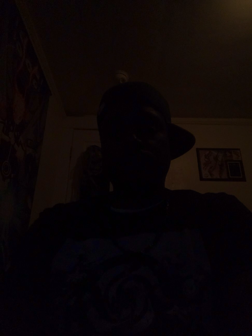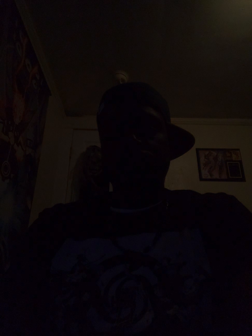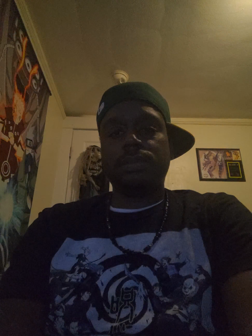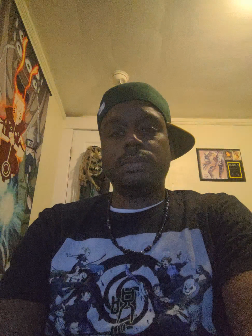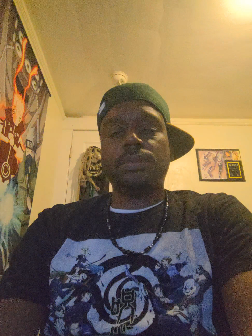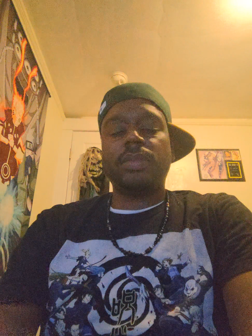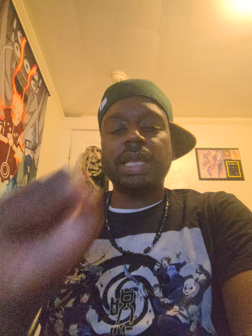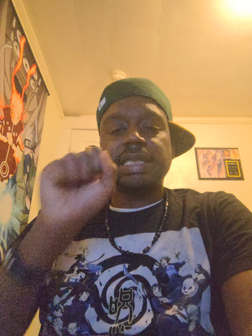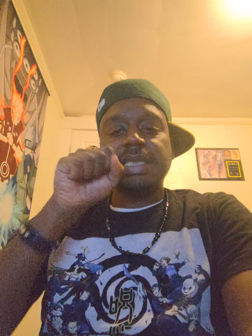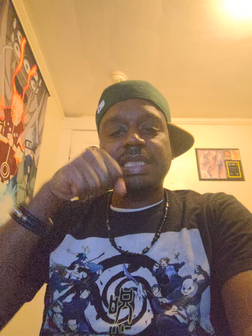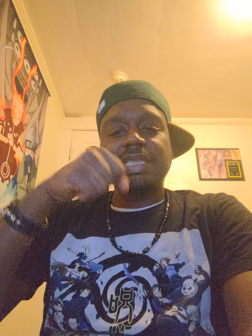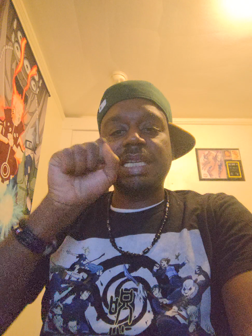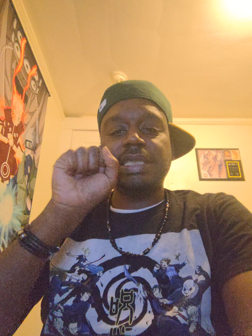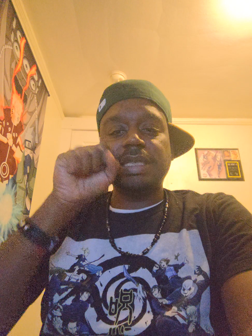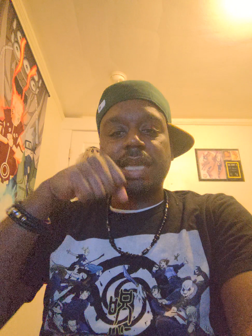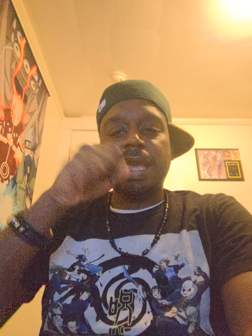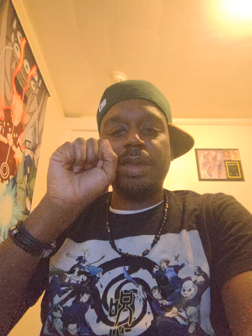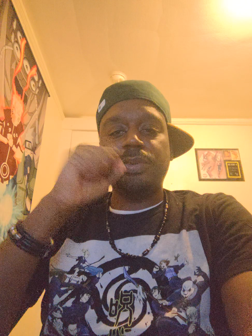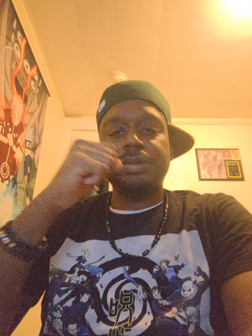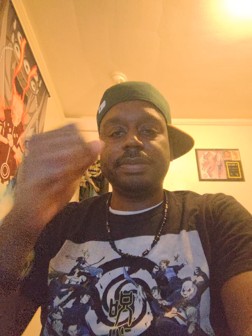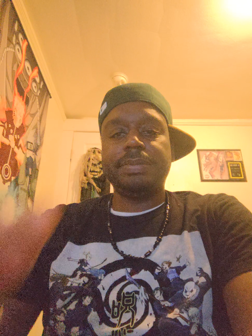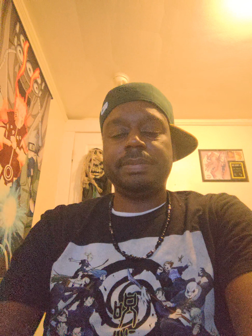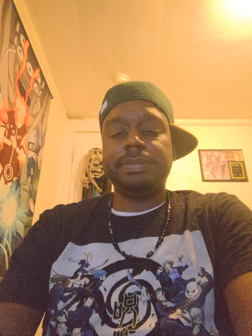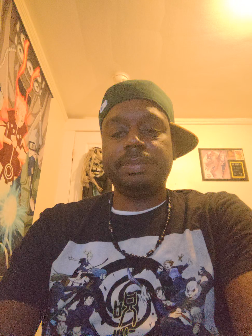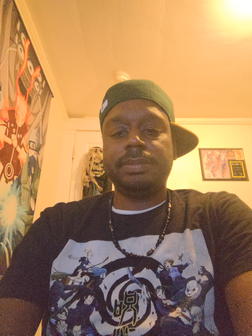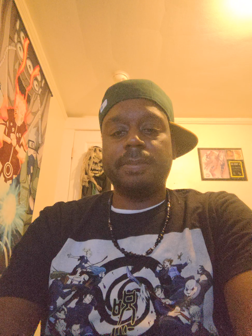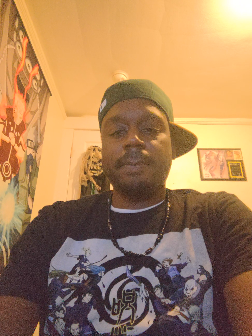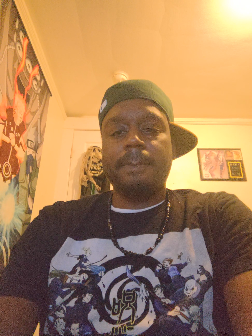carrot